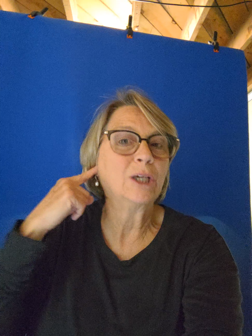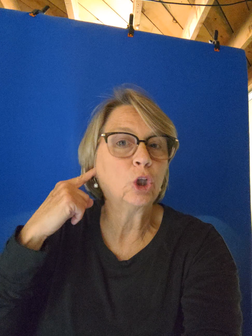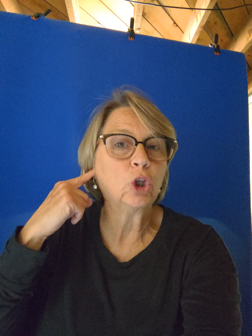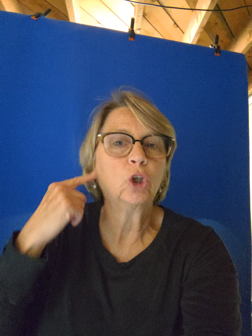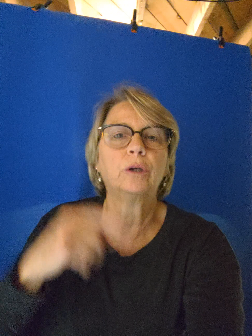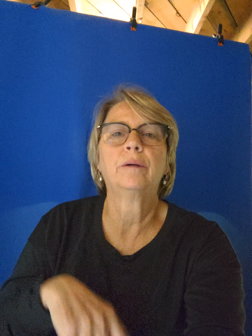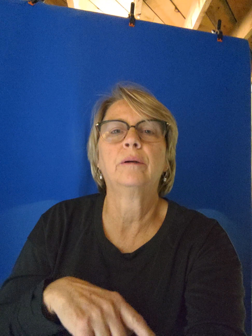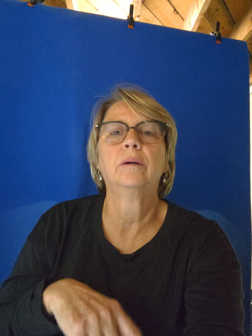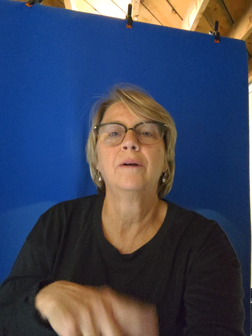hear